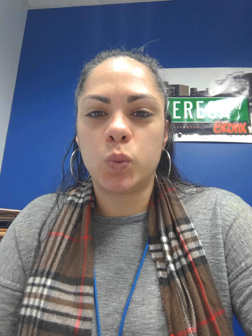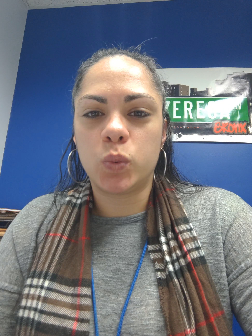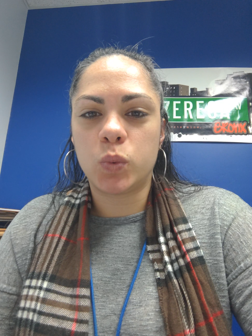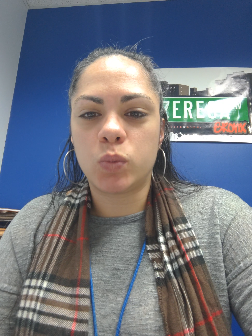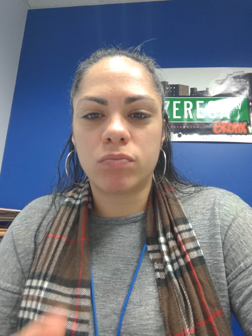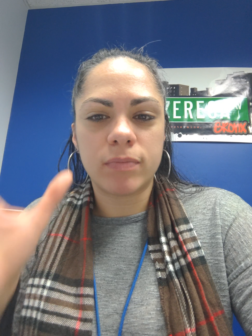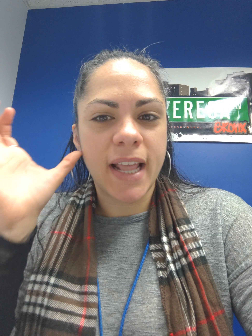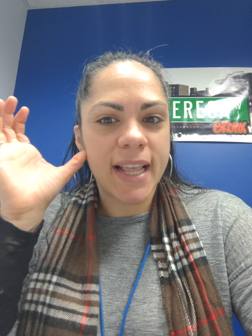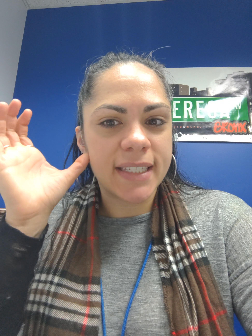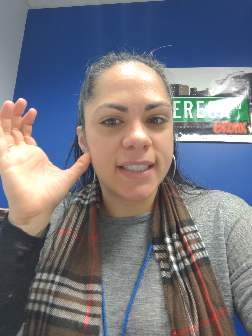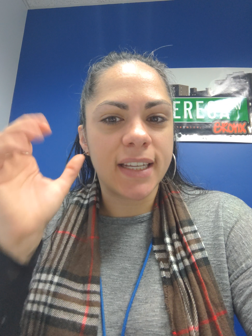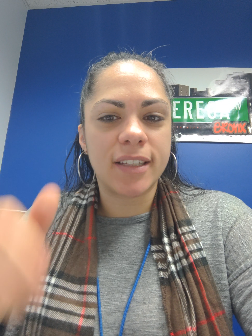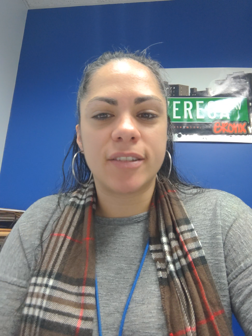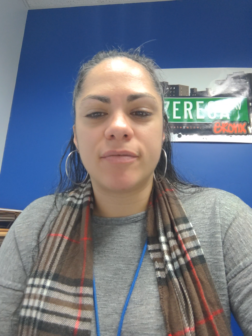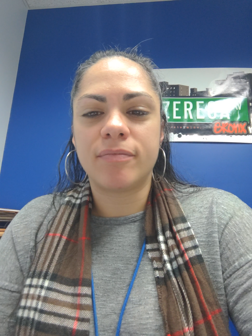listen